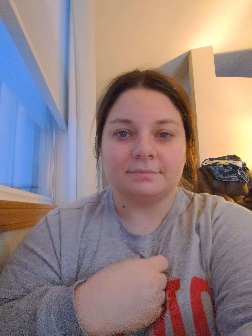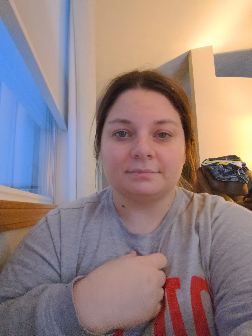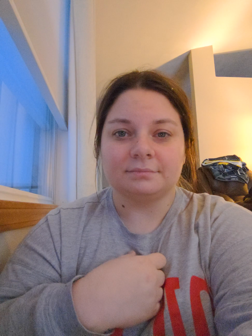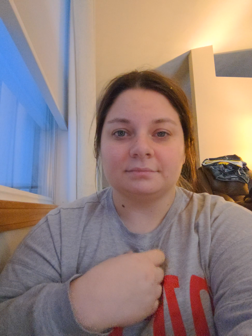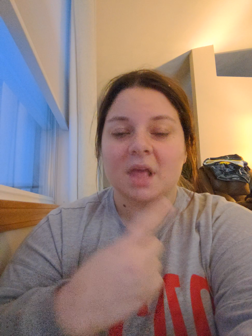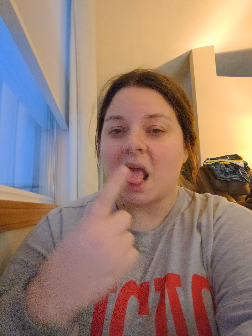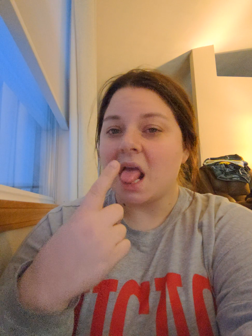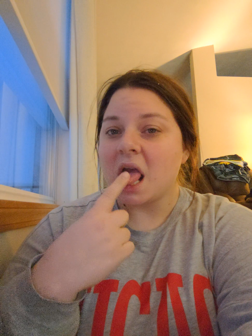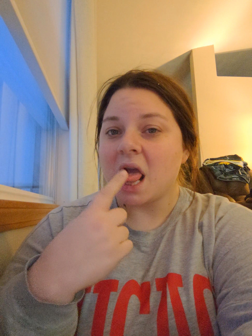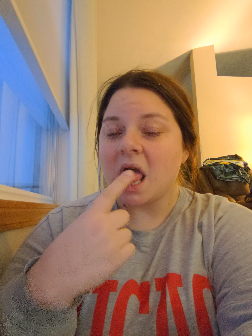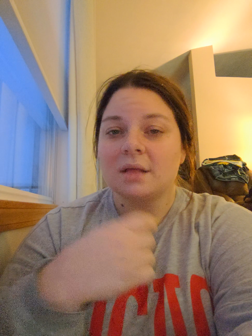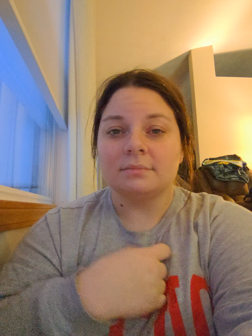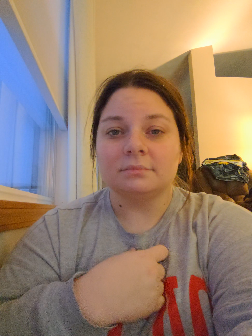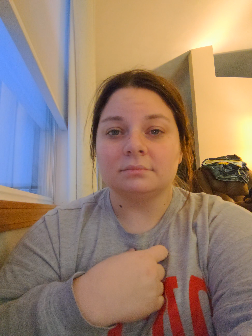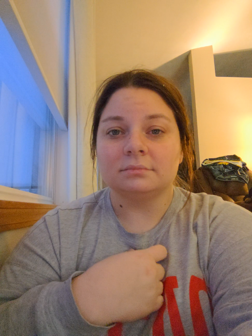tongue